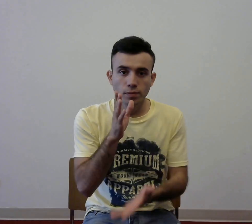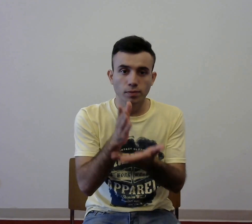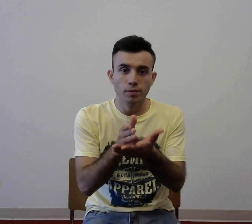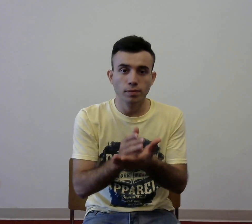var